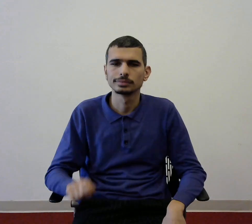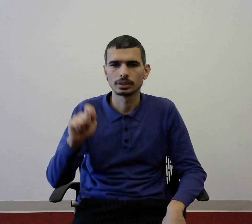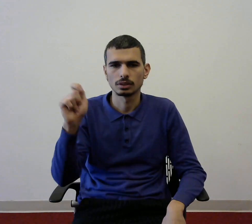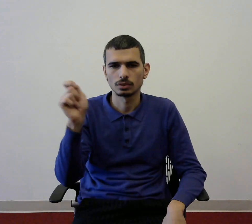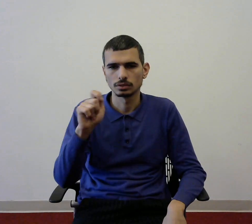bazar